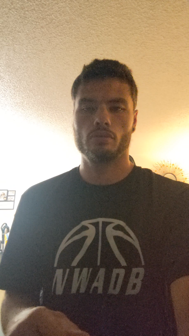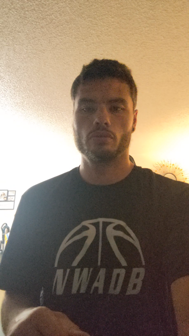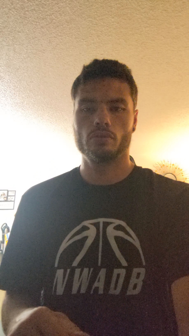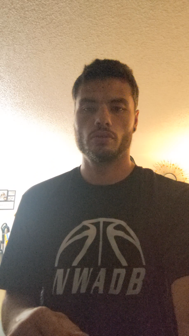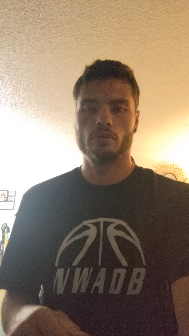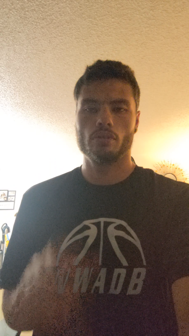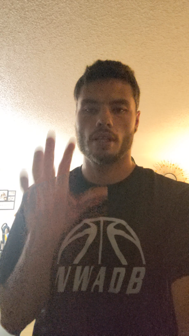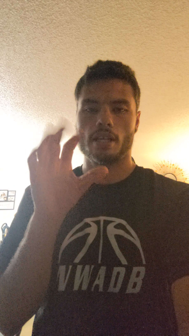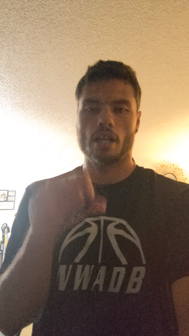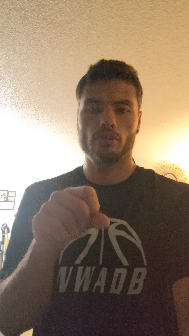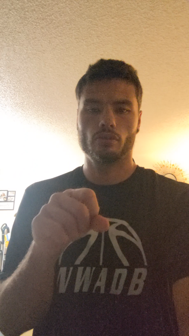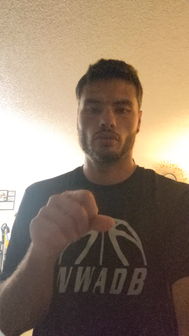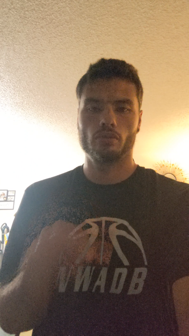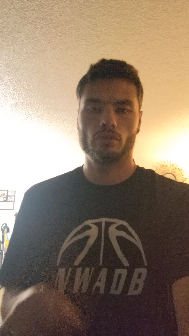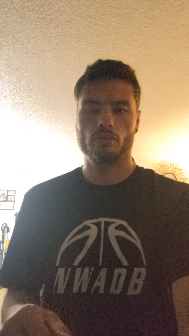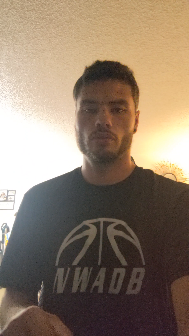catch